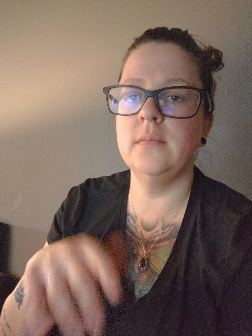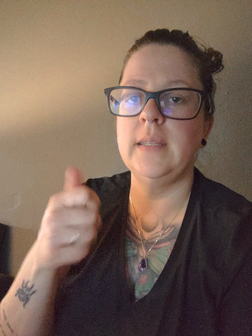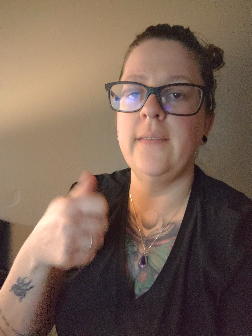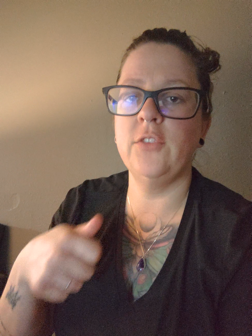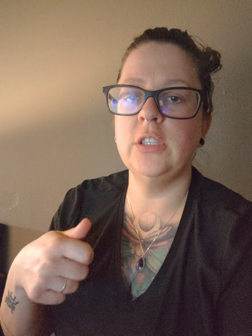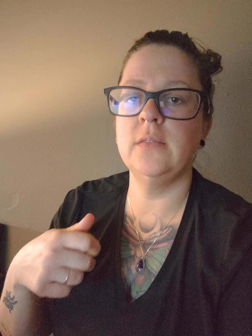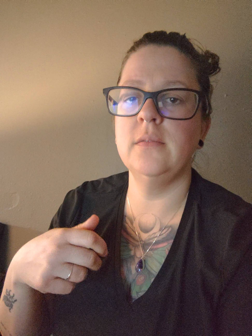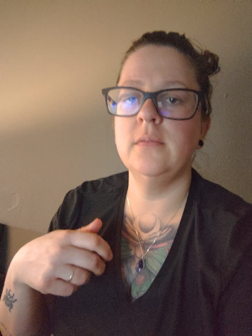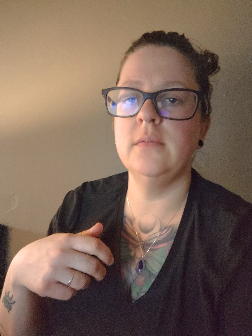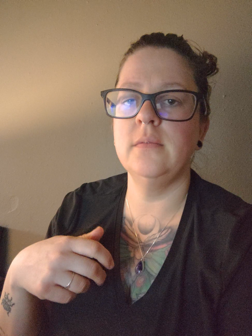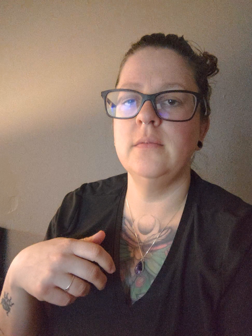every